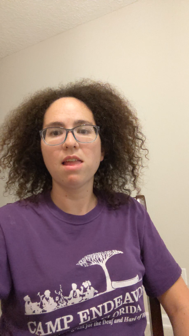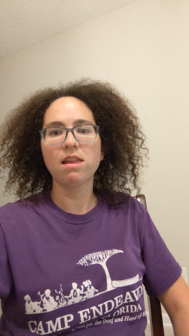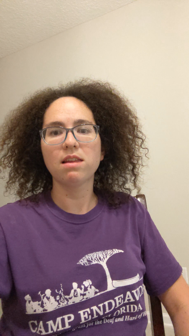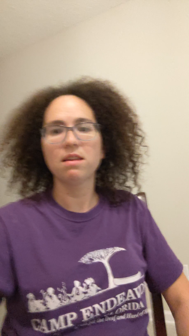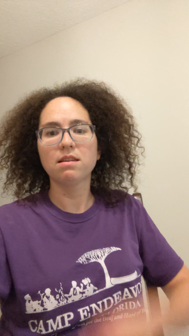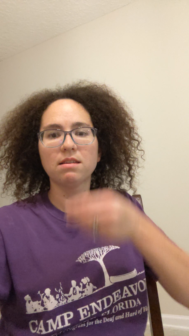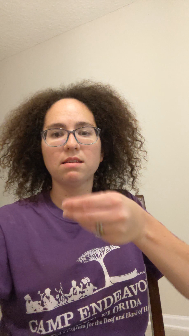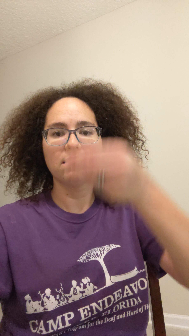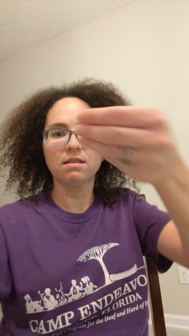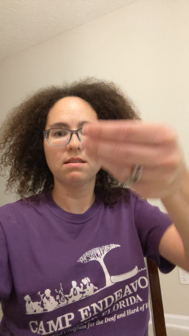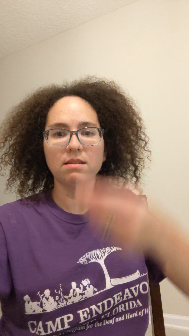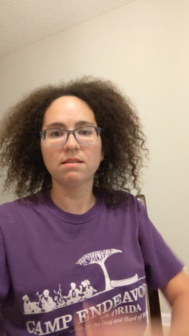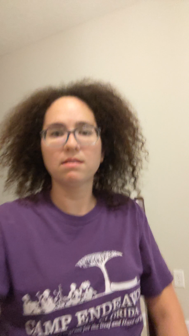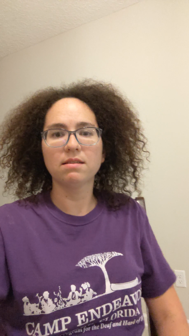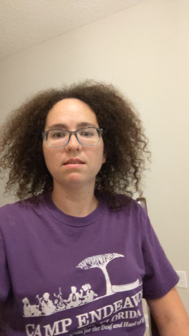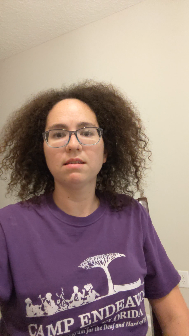buy